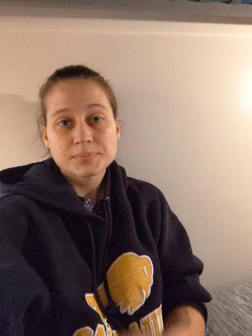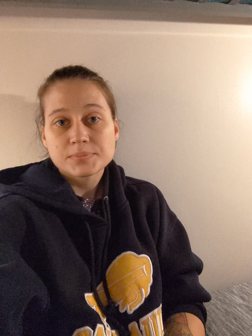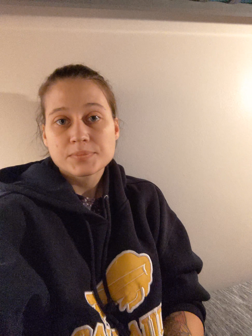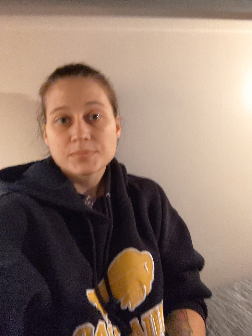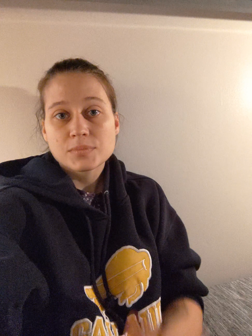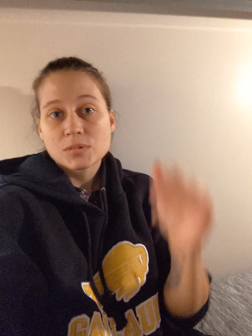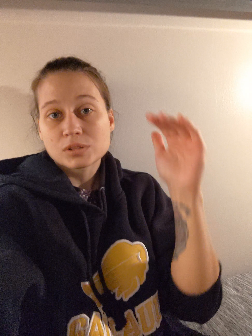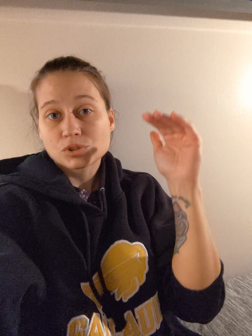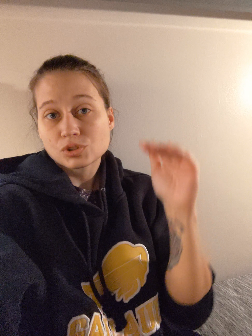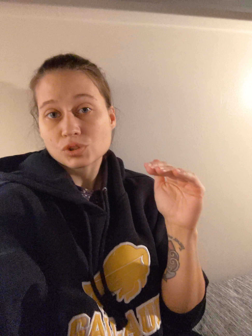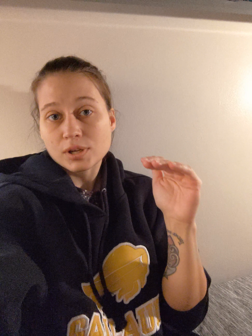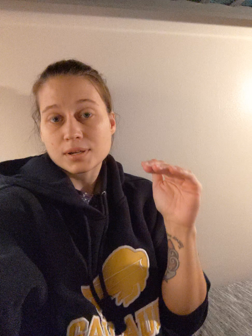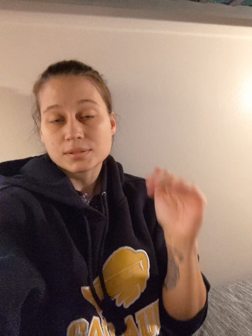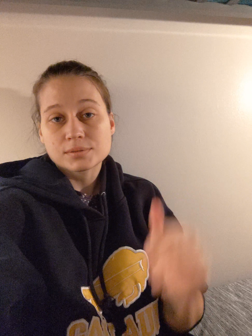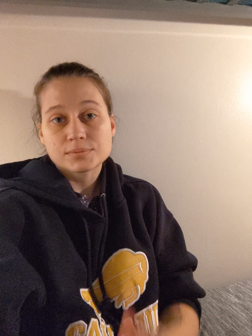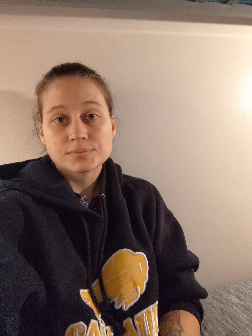child